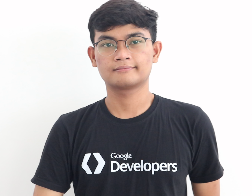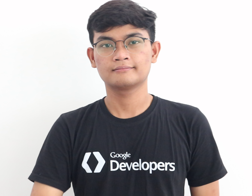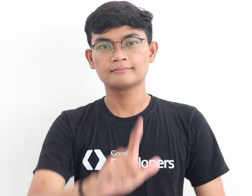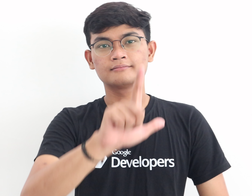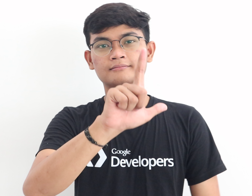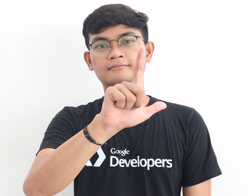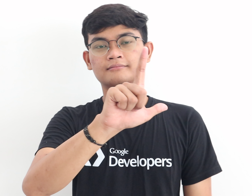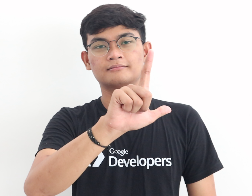L